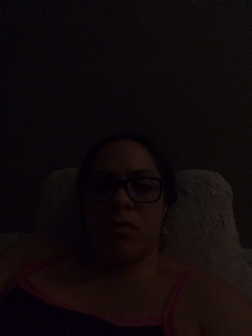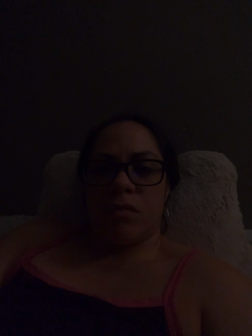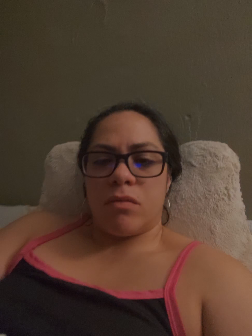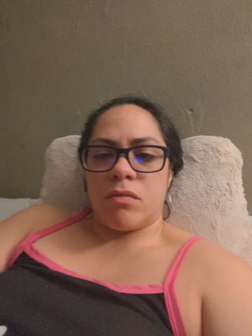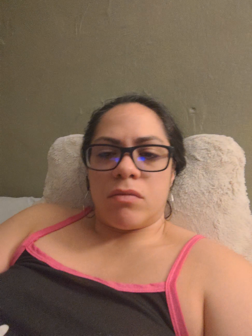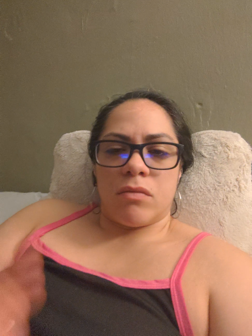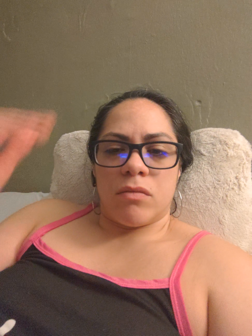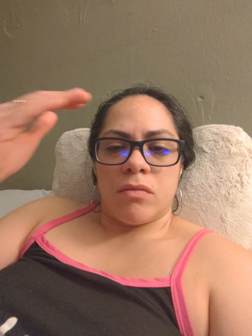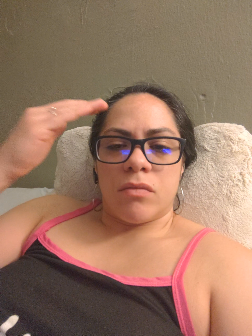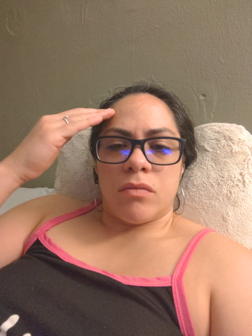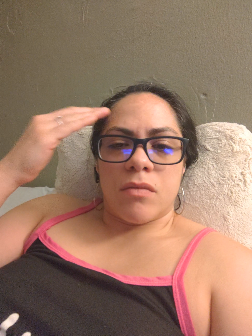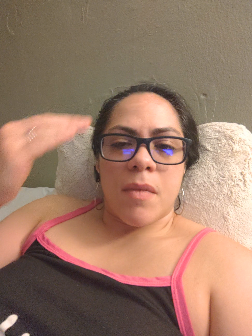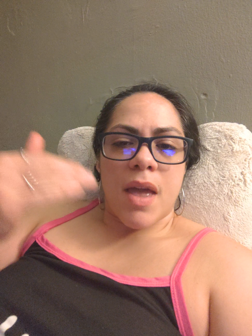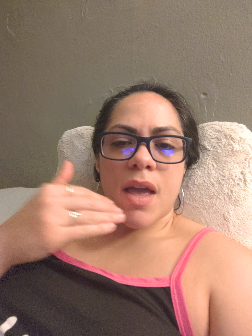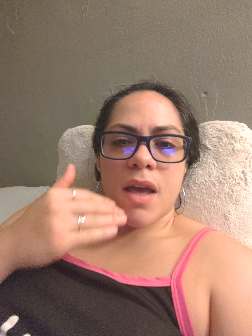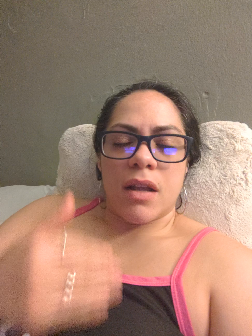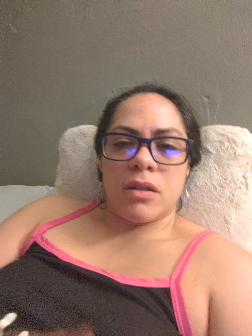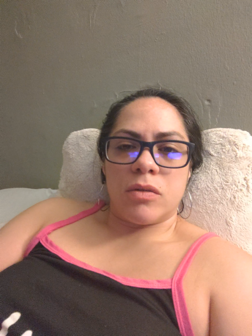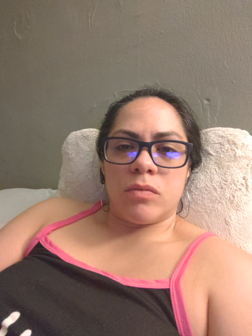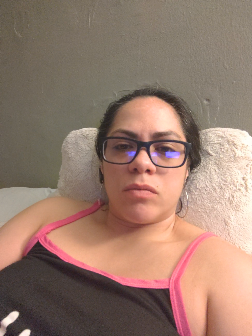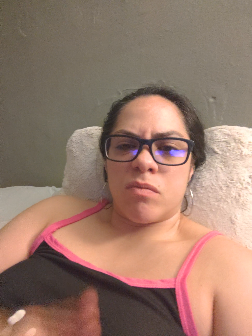head